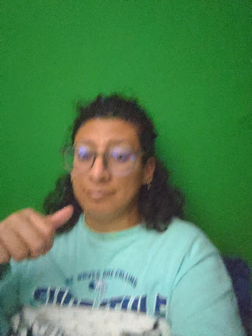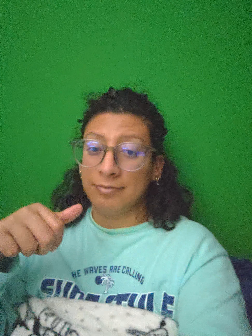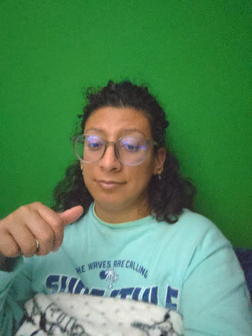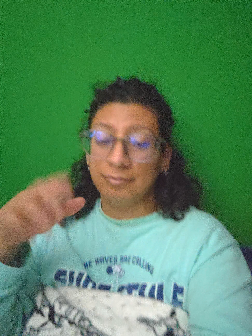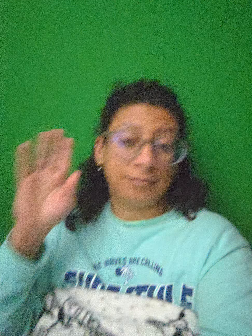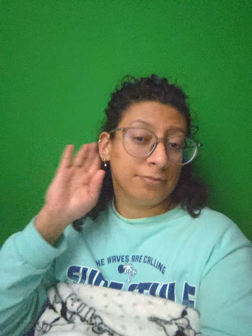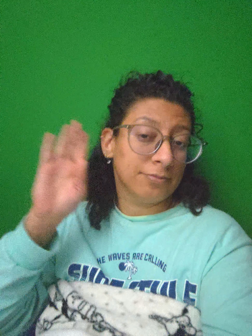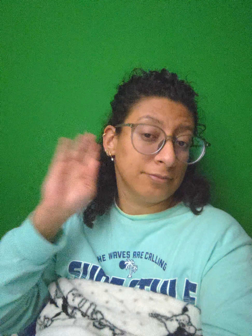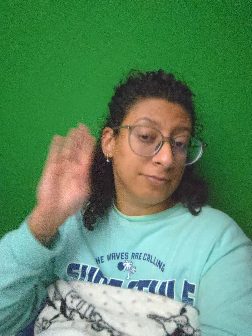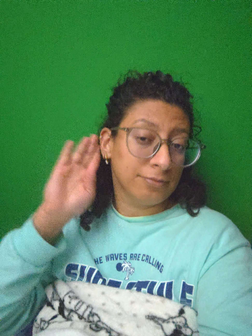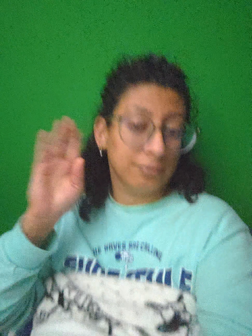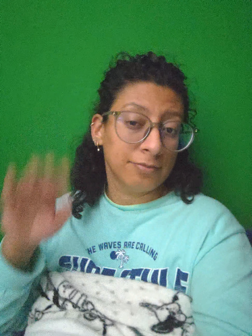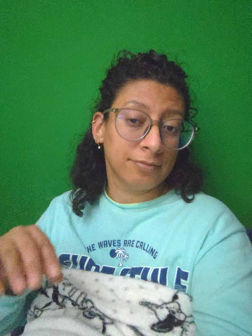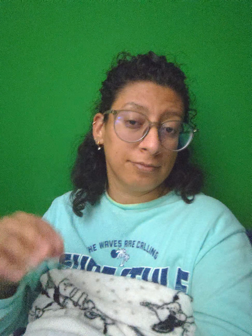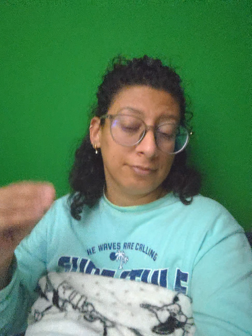dog